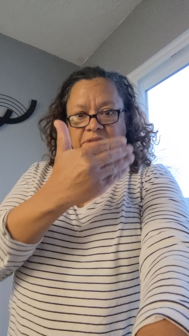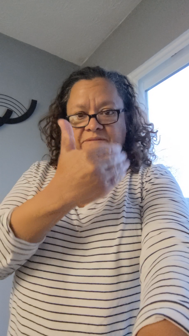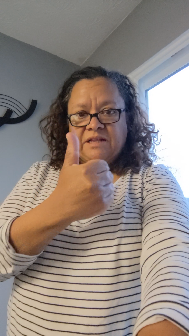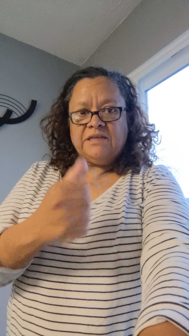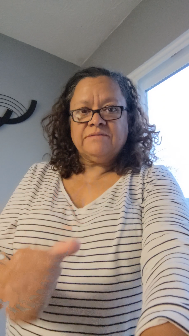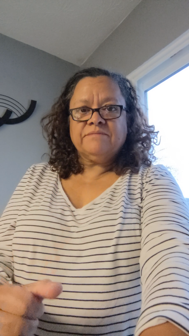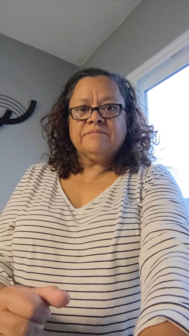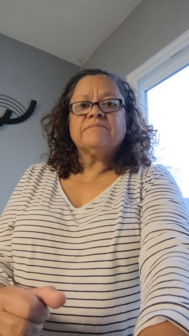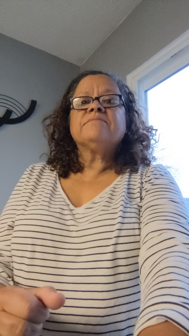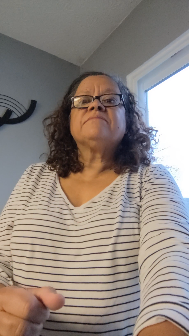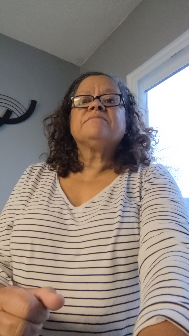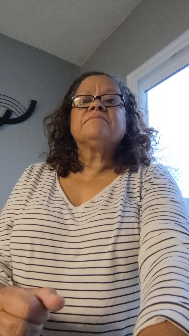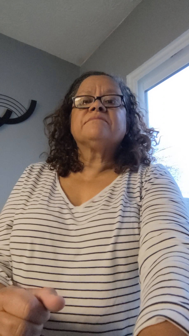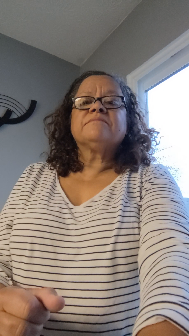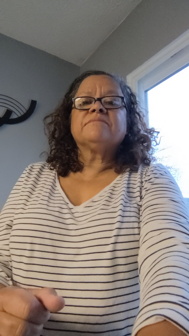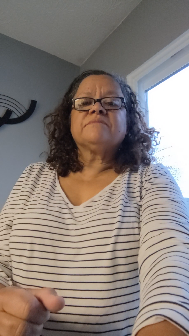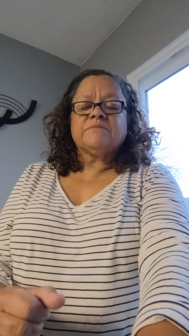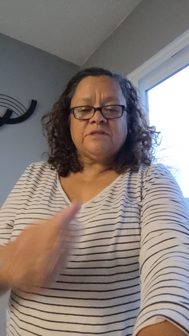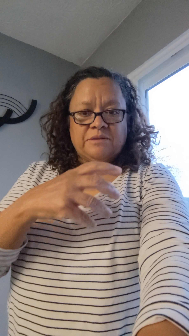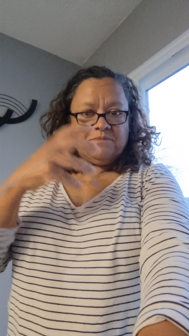much